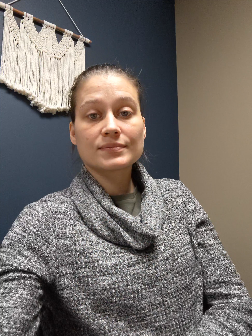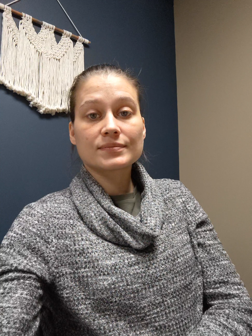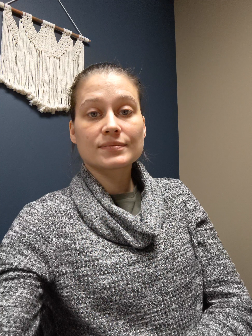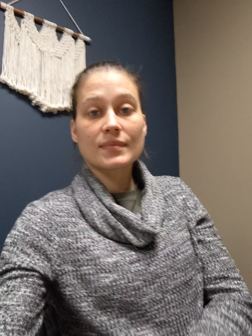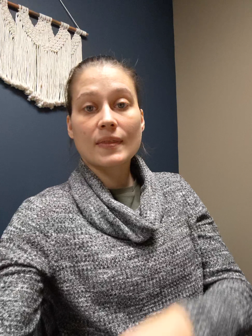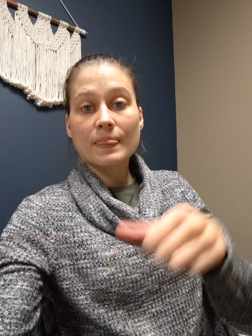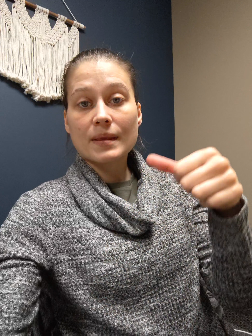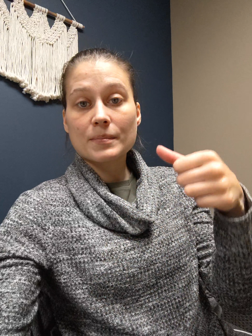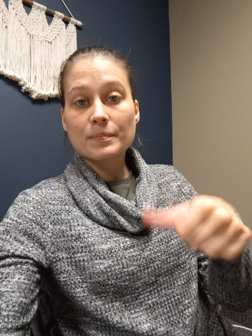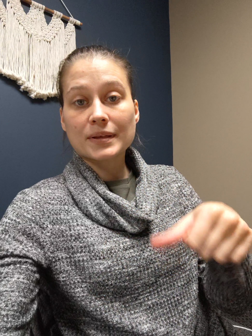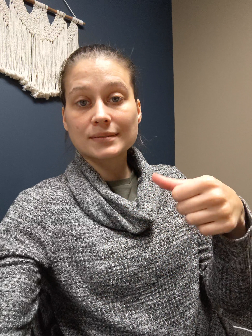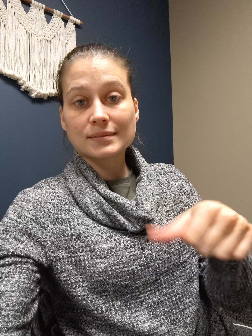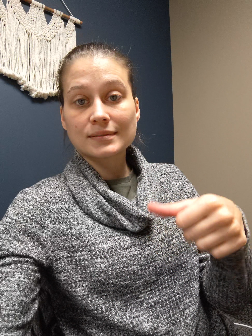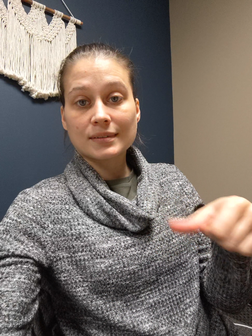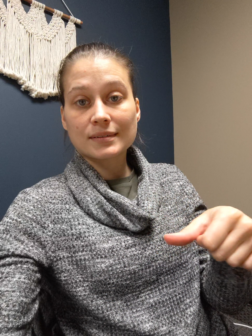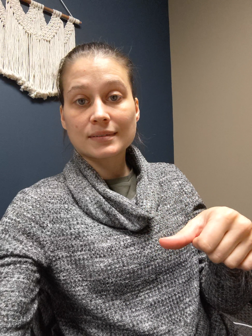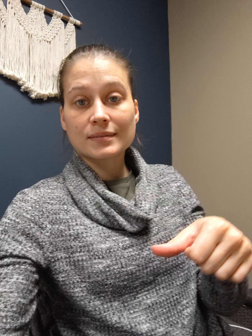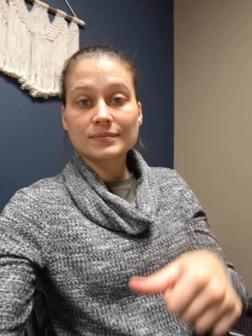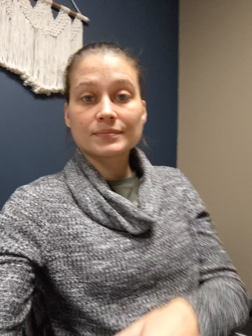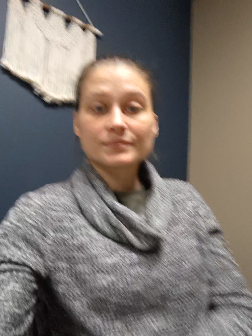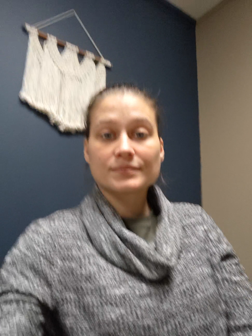puzzle